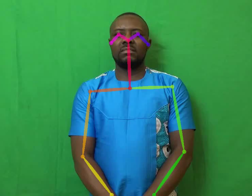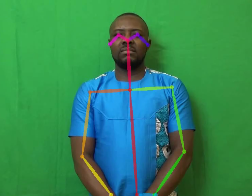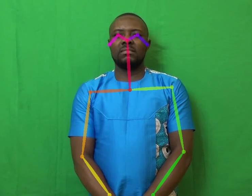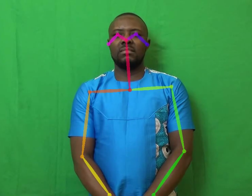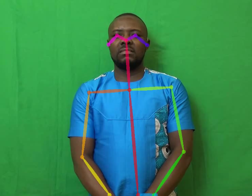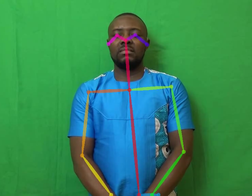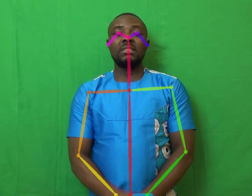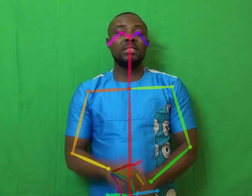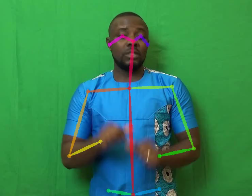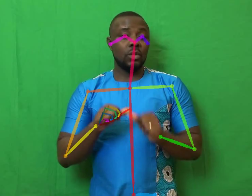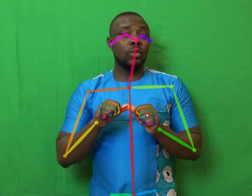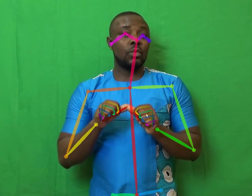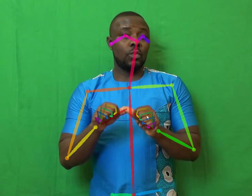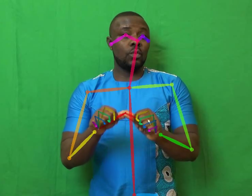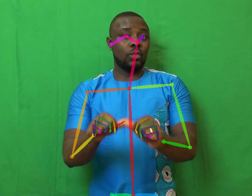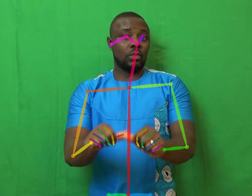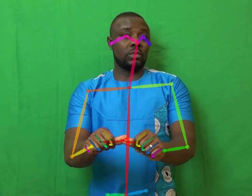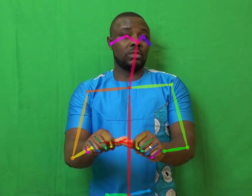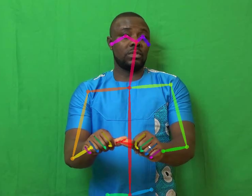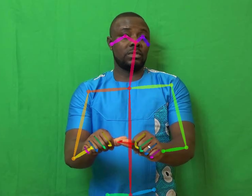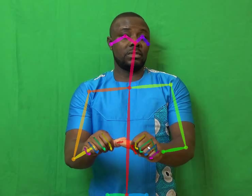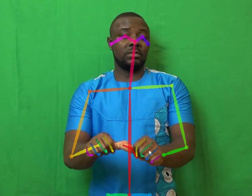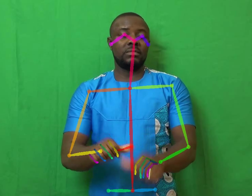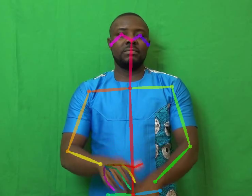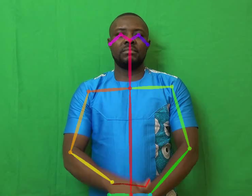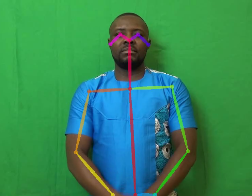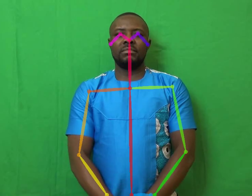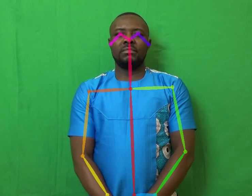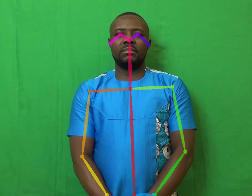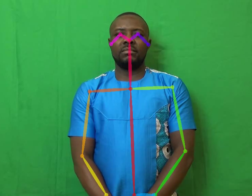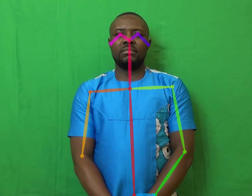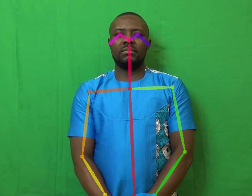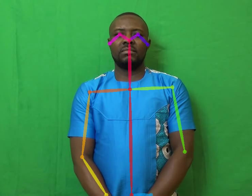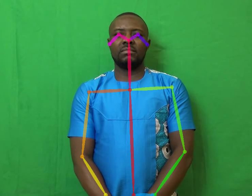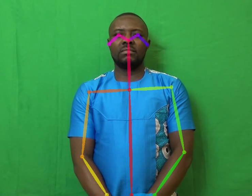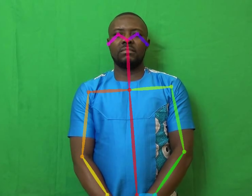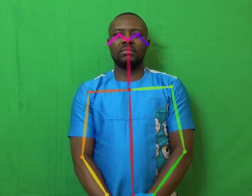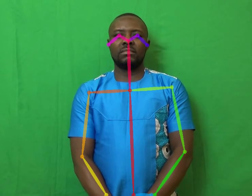continue